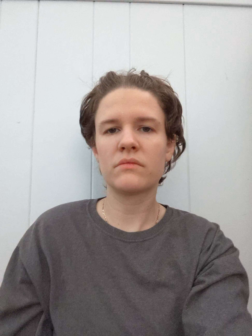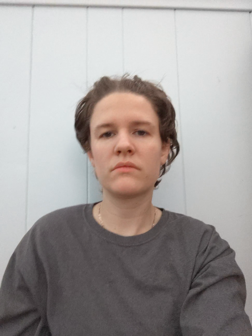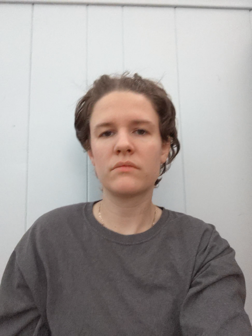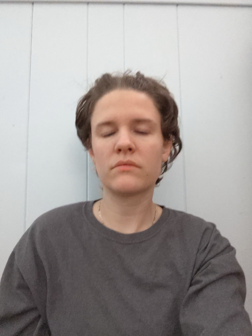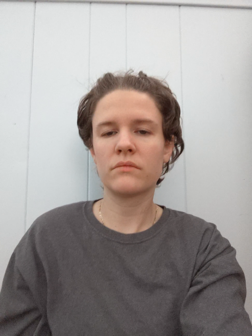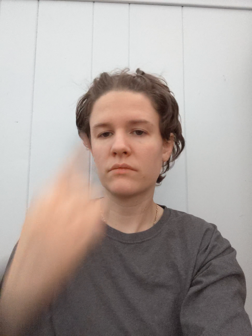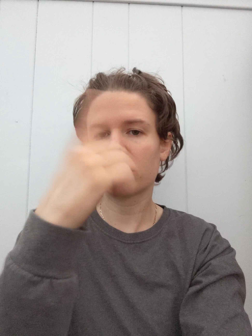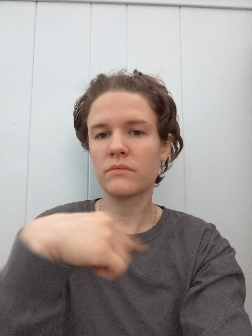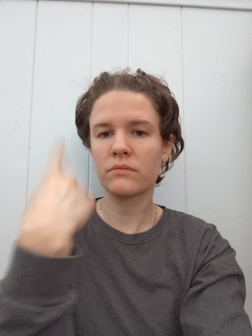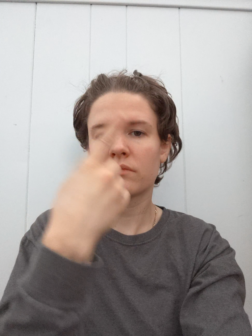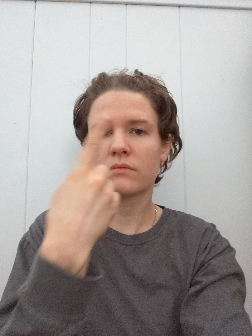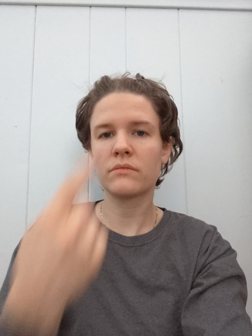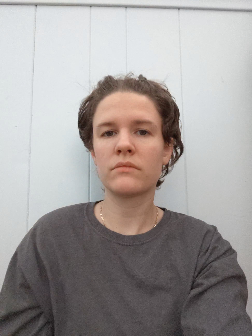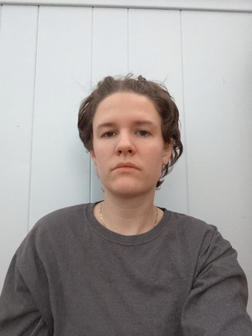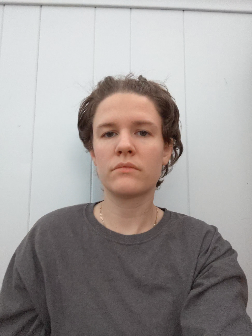look